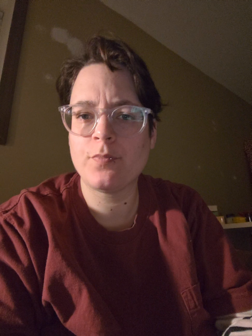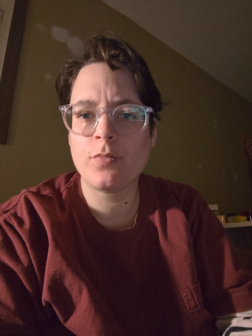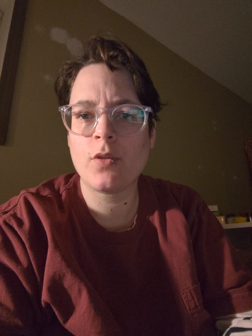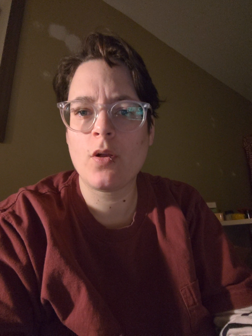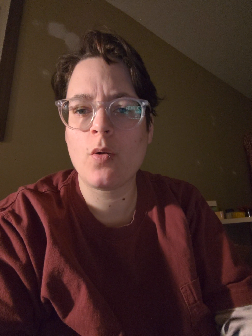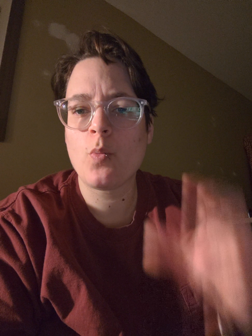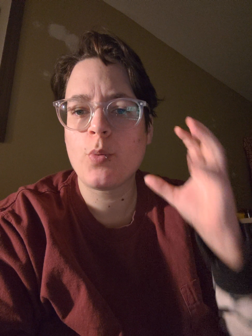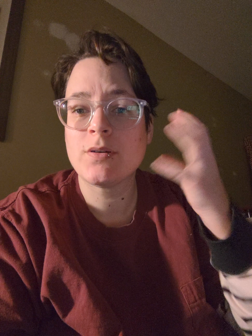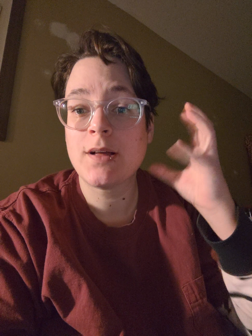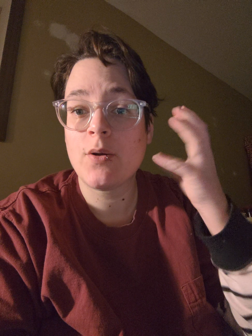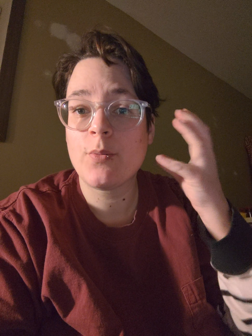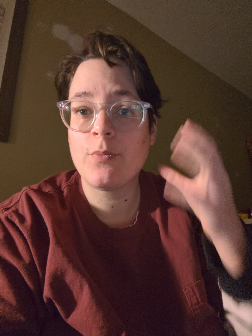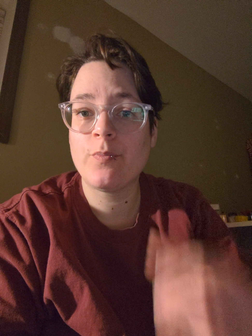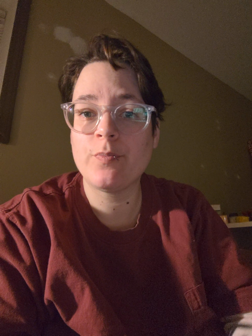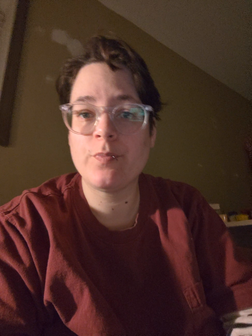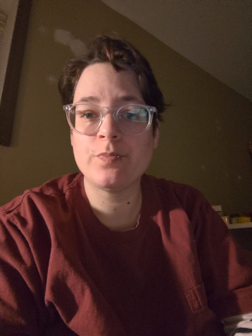radio